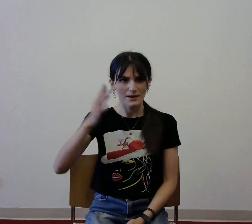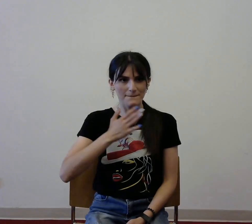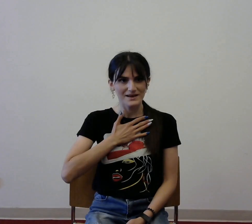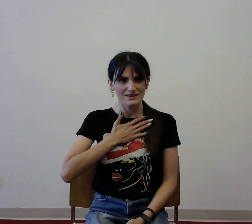mən